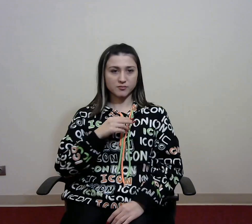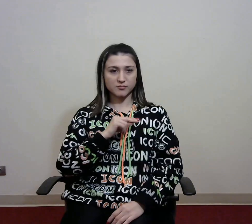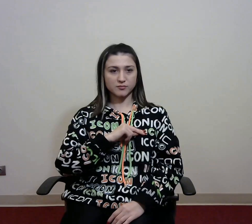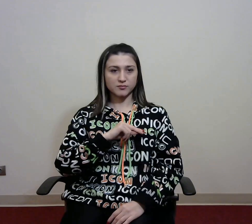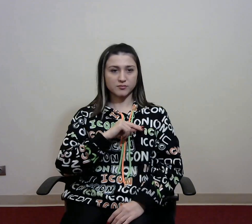iş